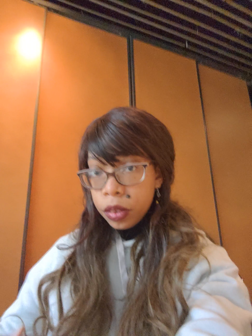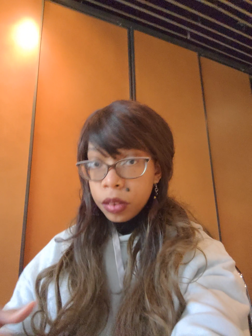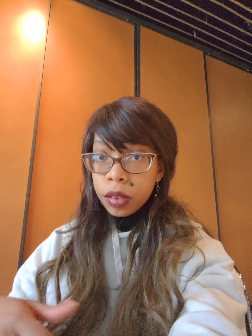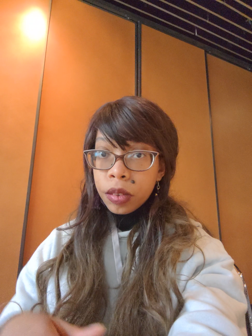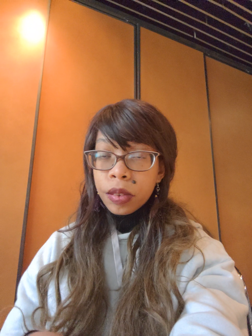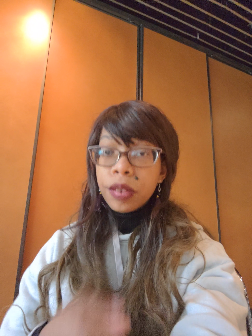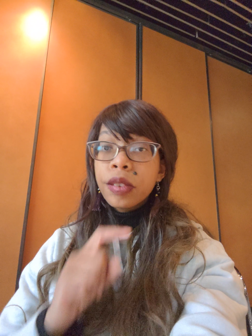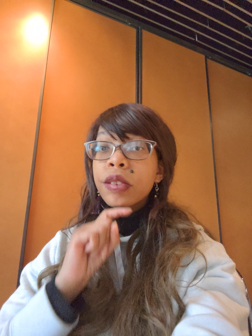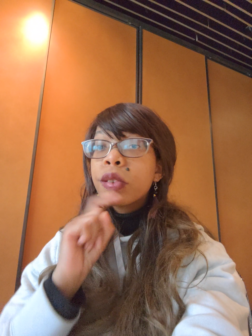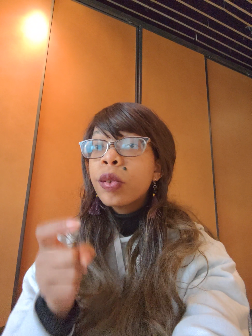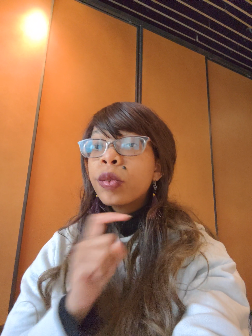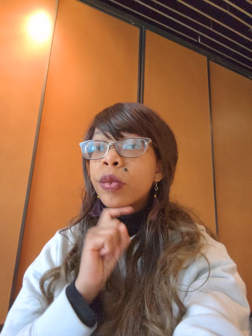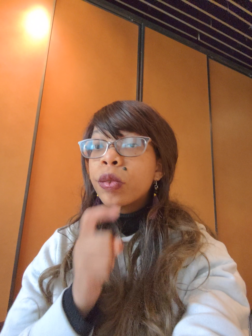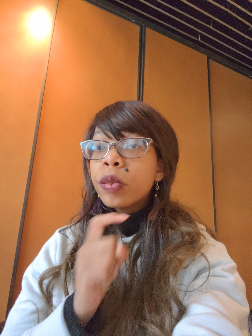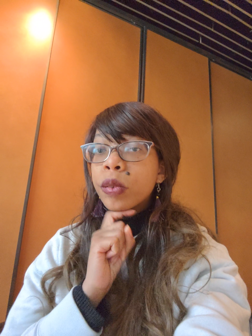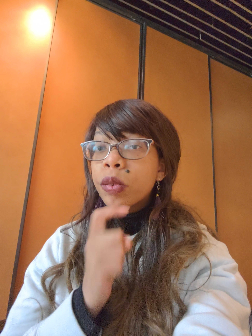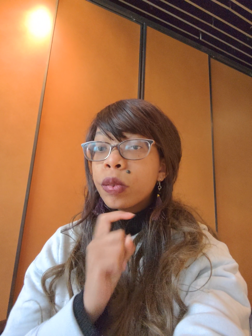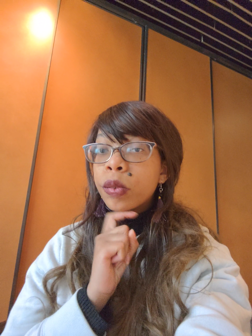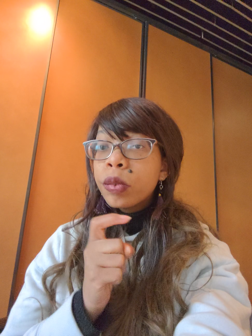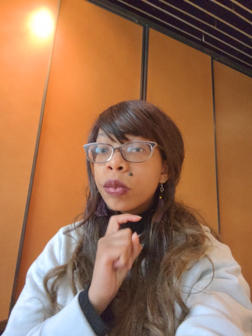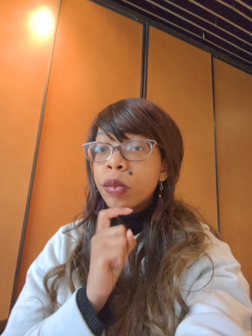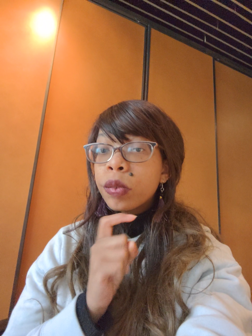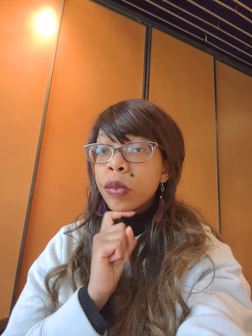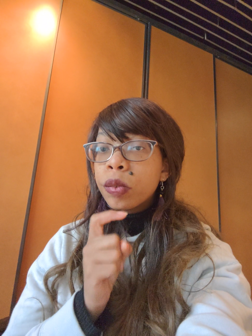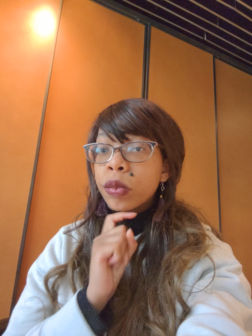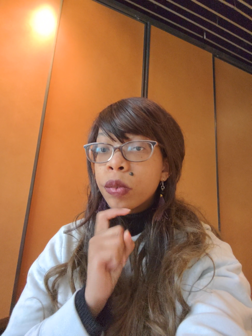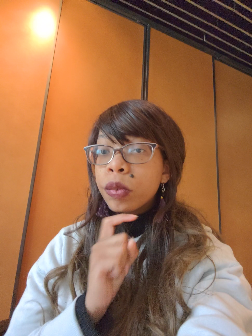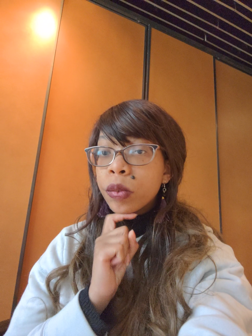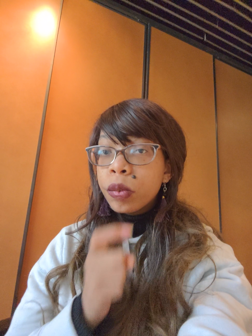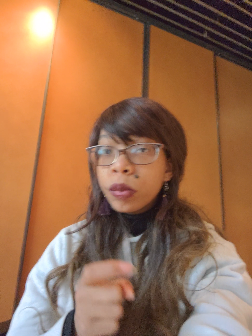garbage